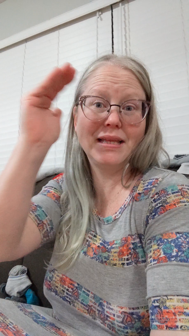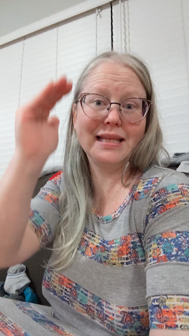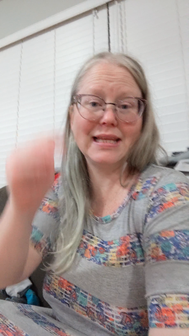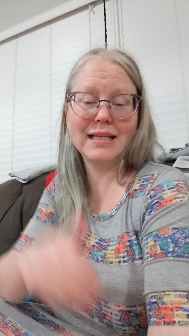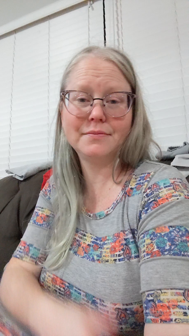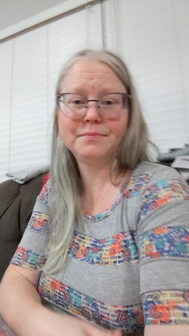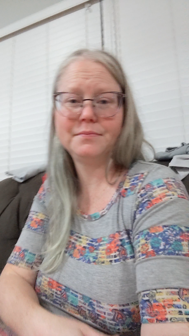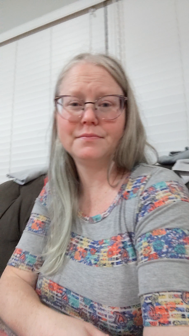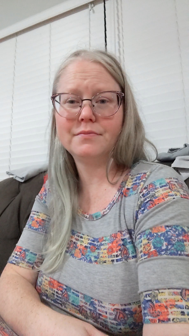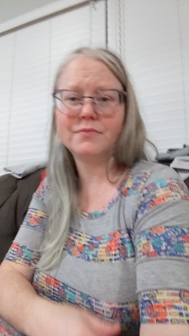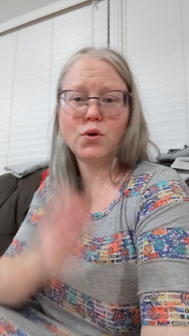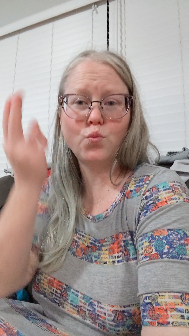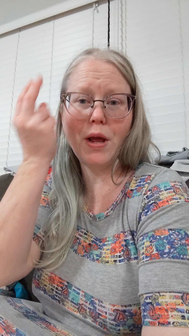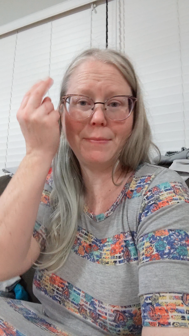rabbit